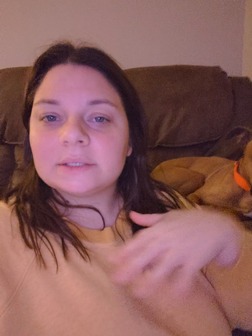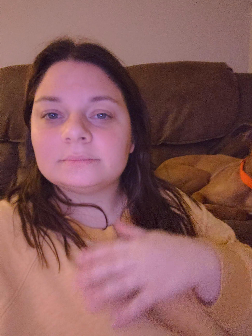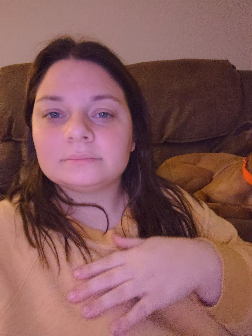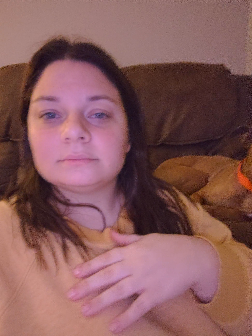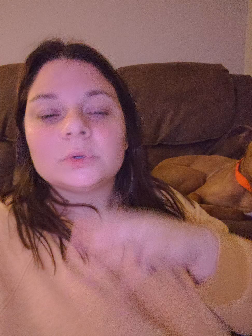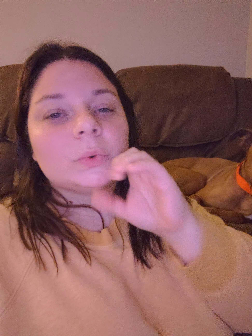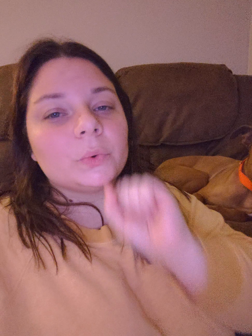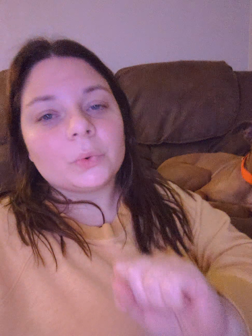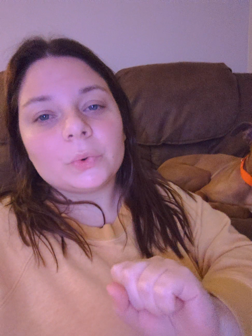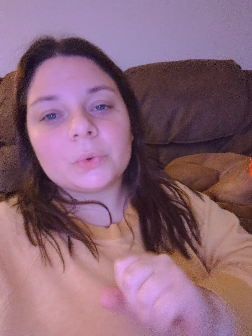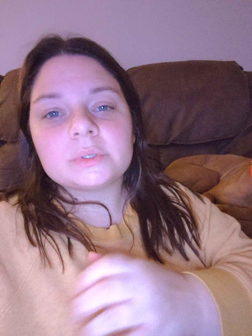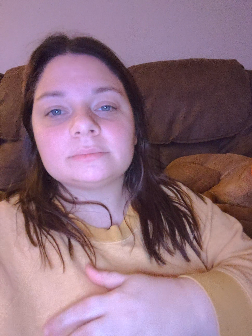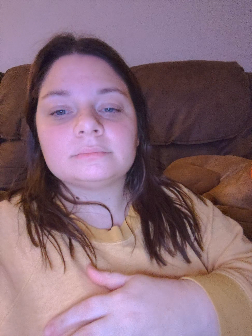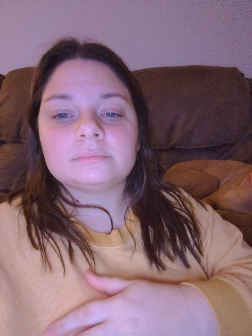old